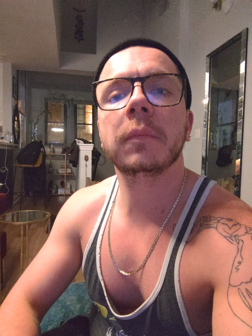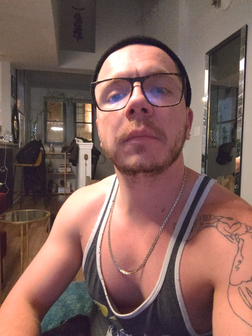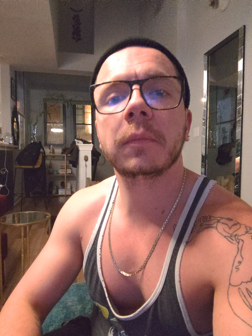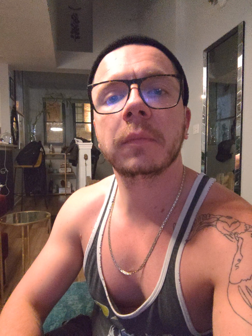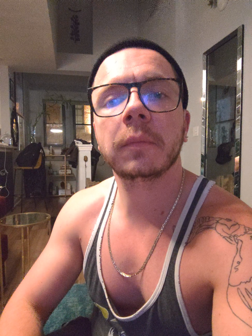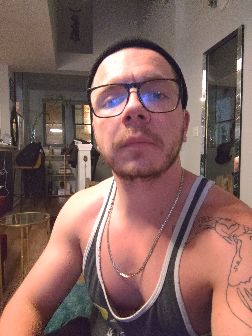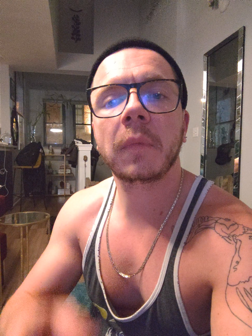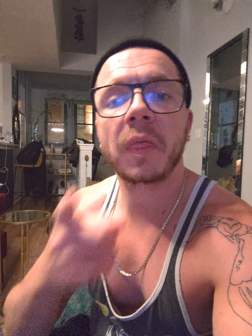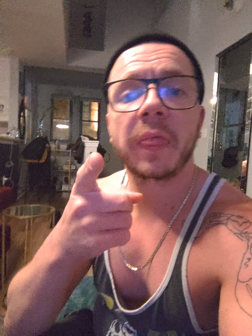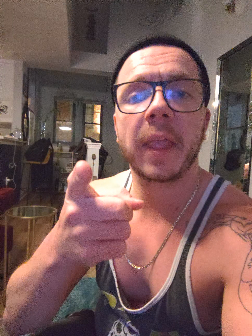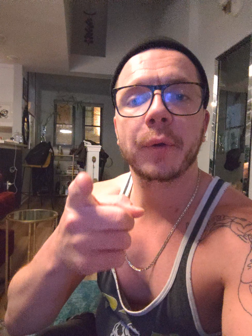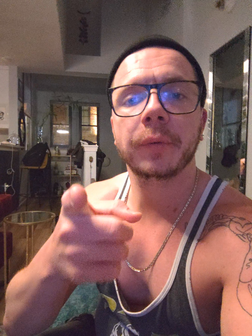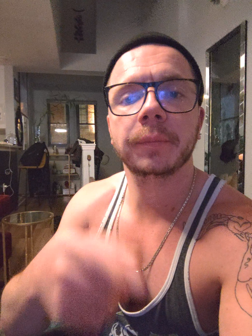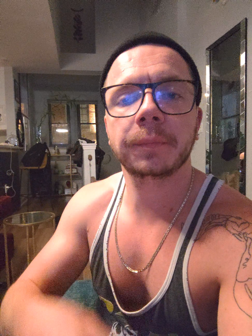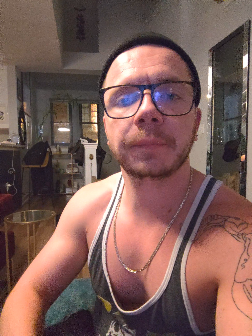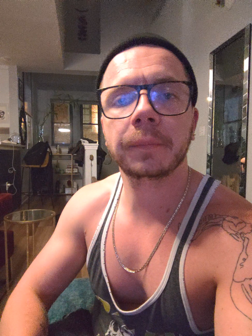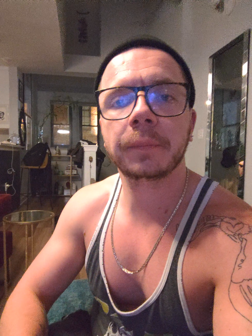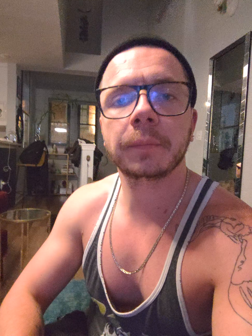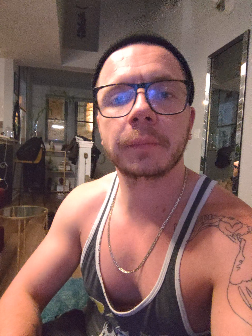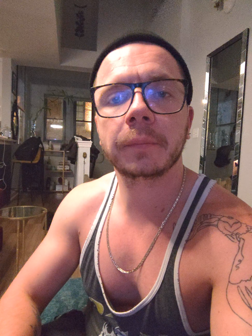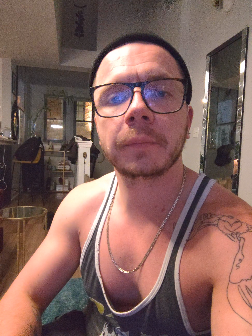there